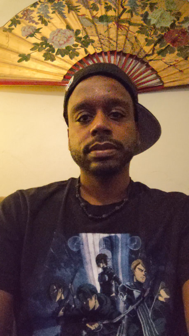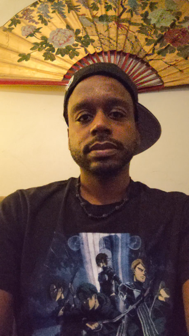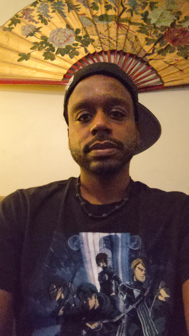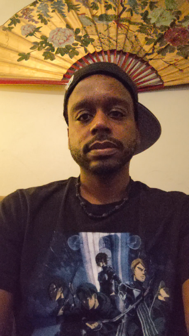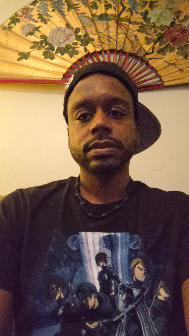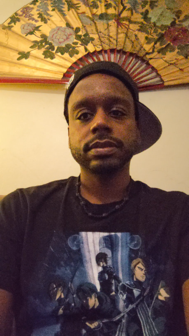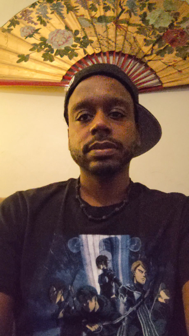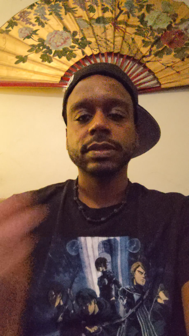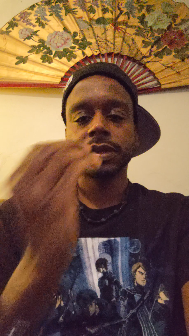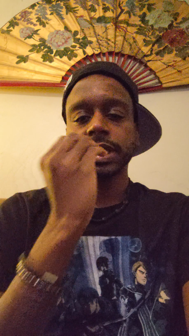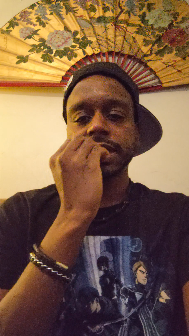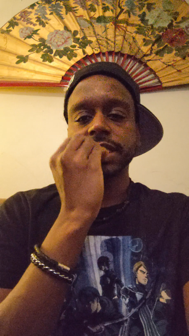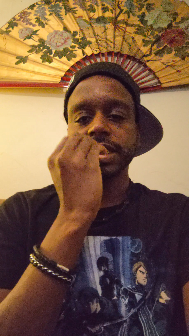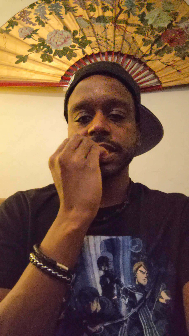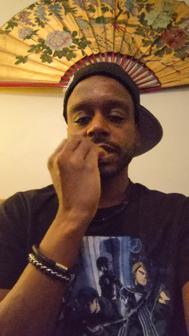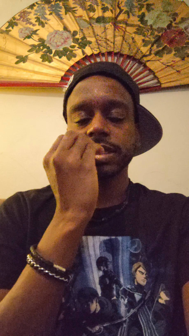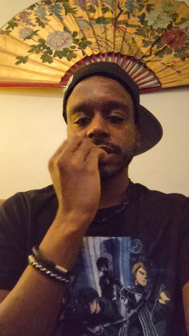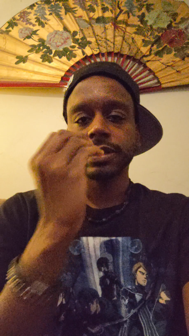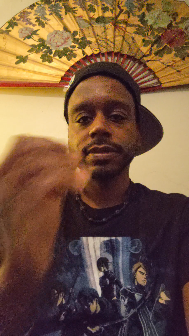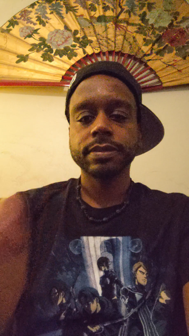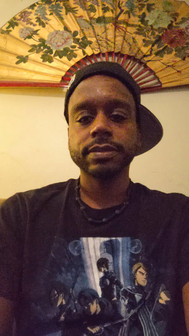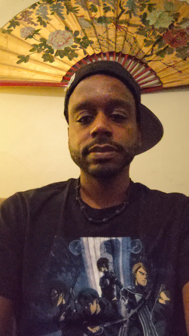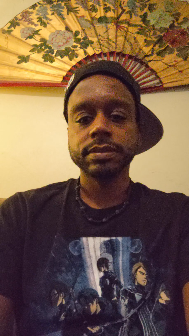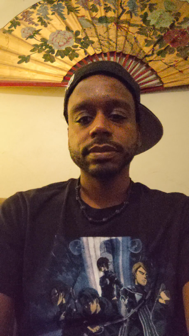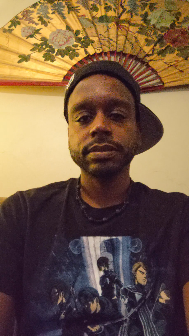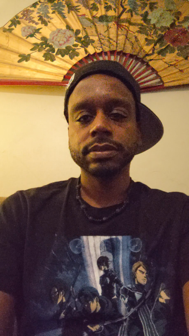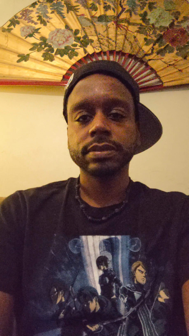eat